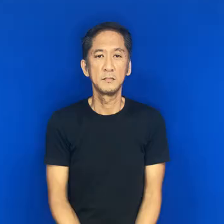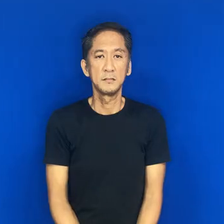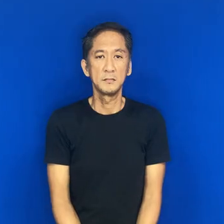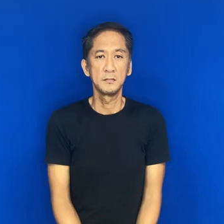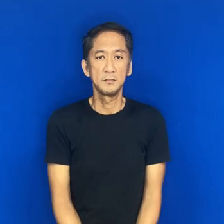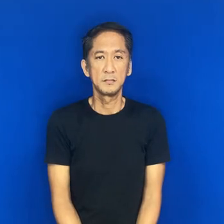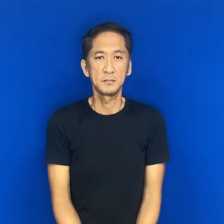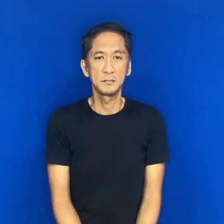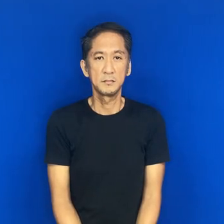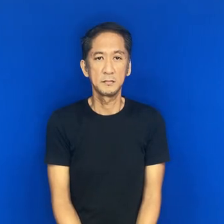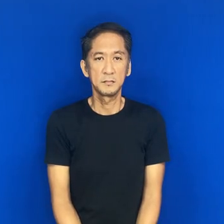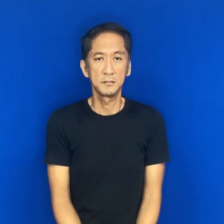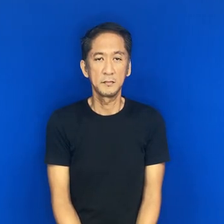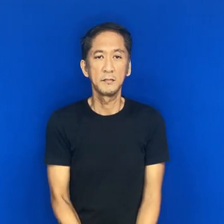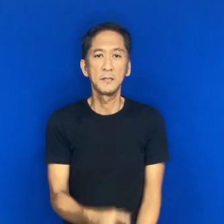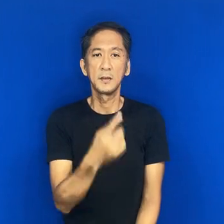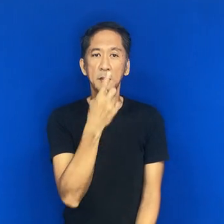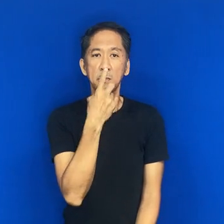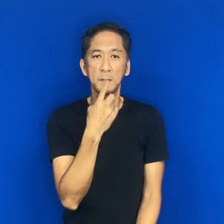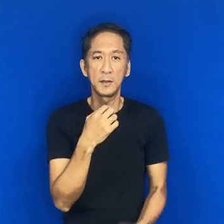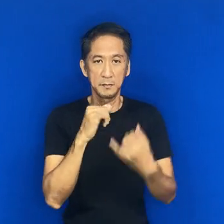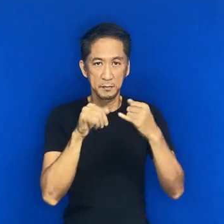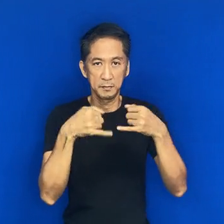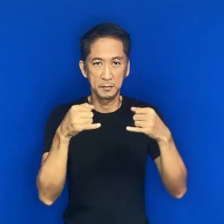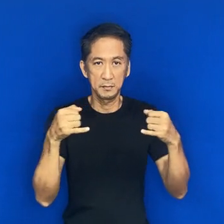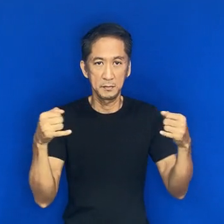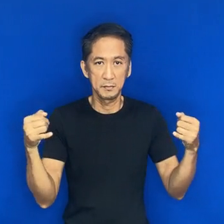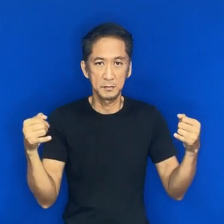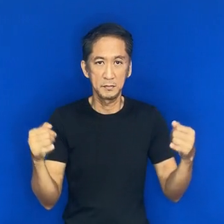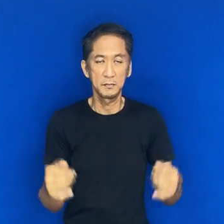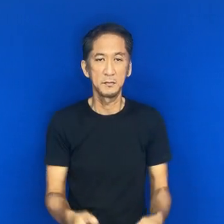spaghetti